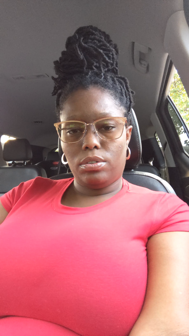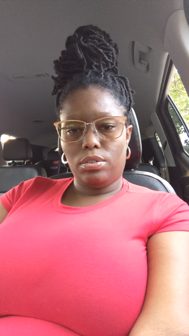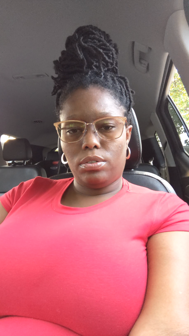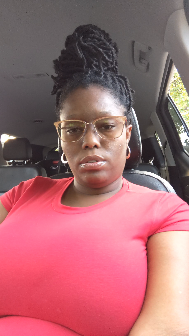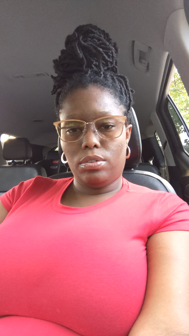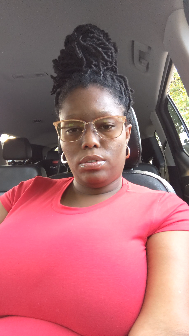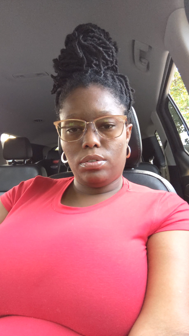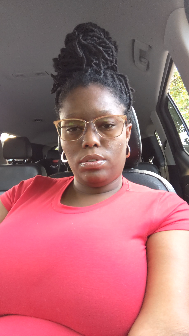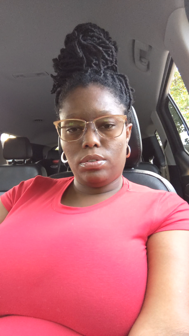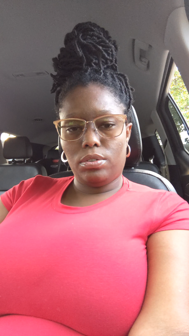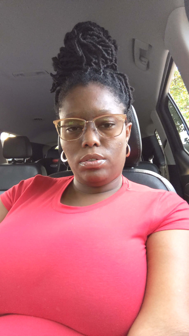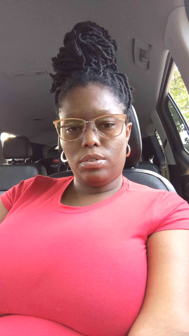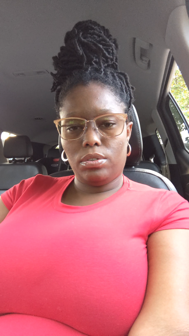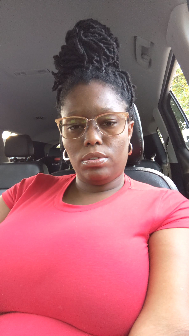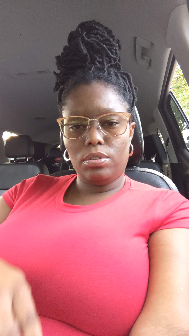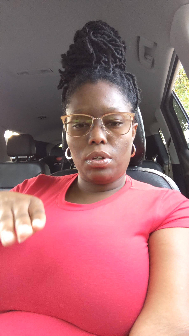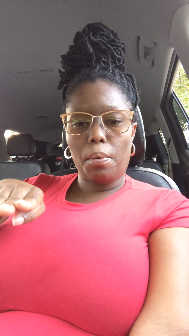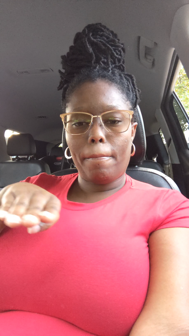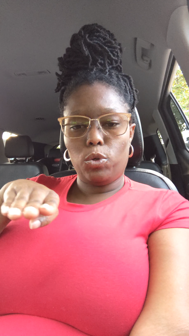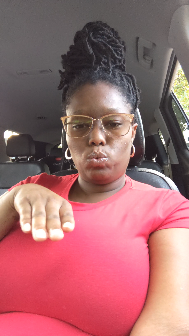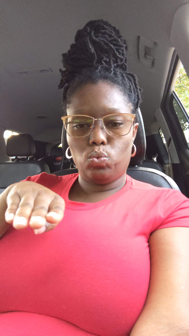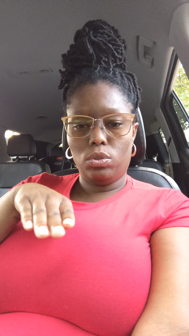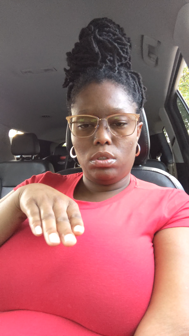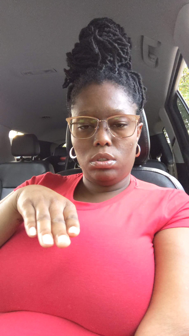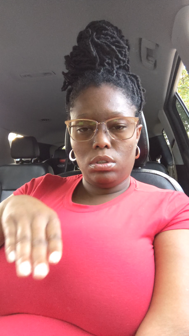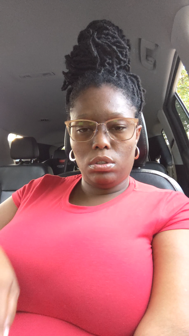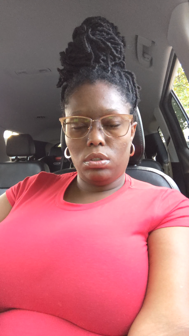boots